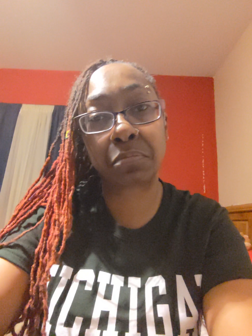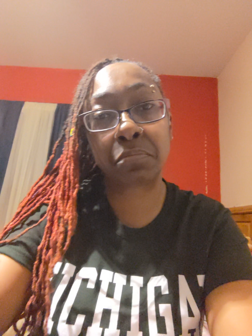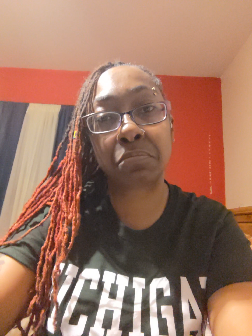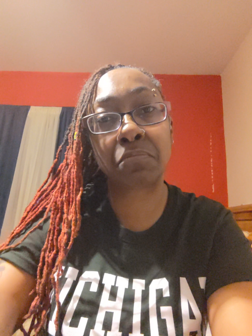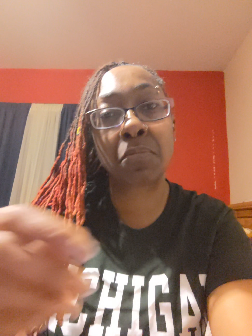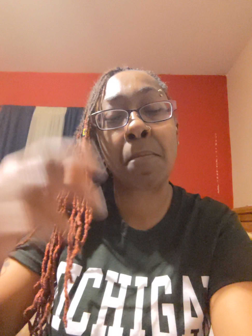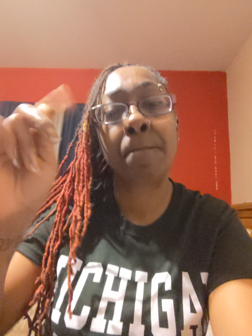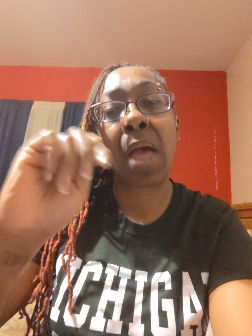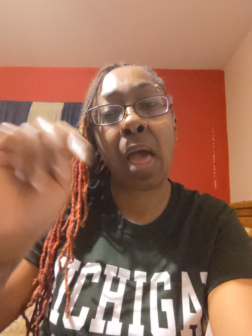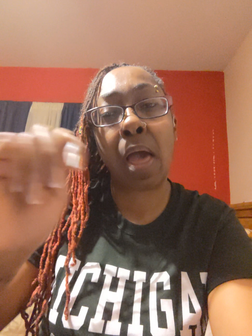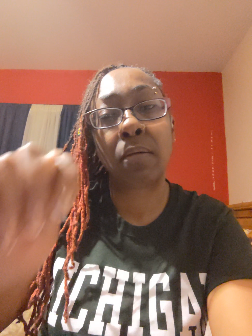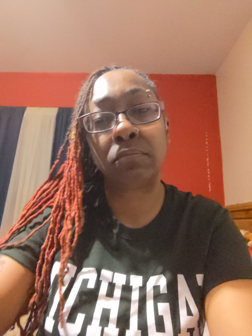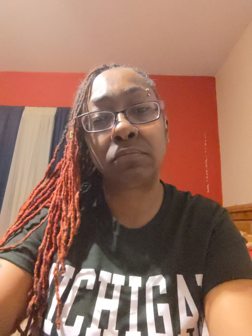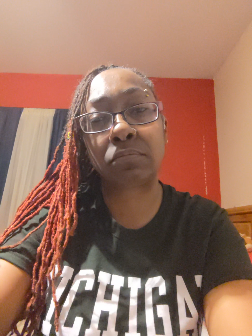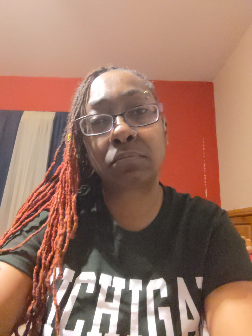potty